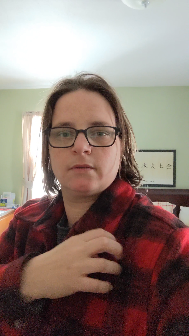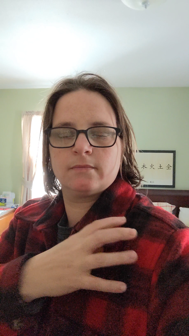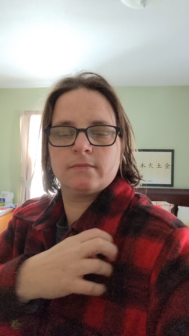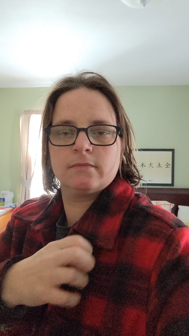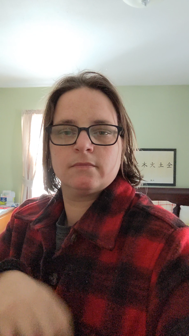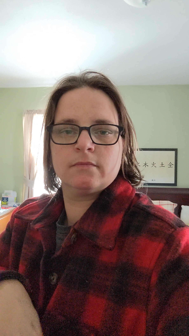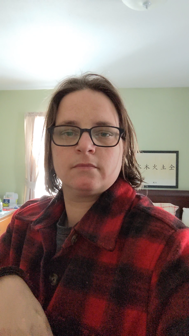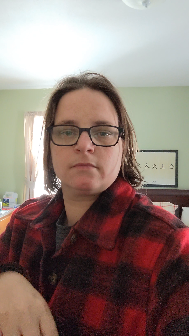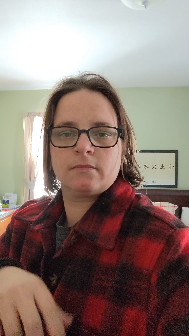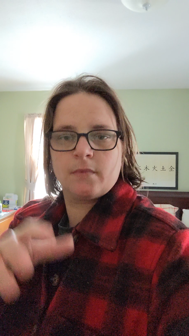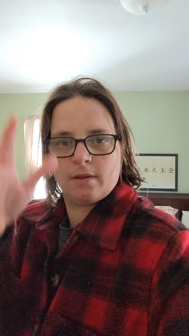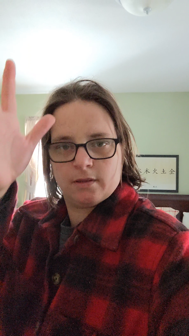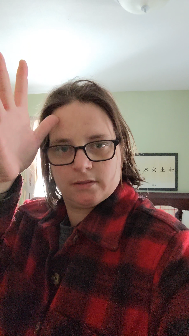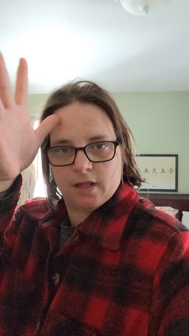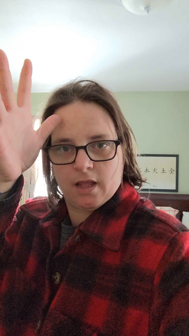daddy